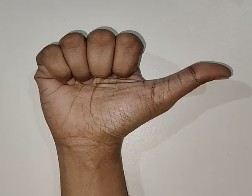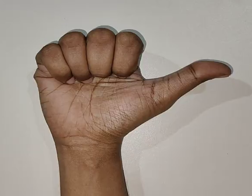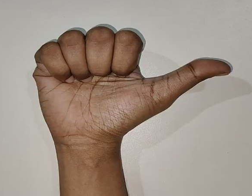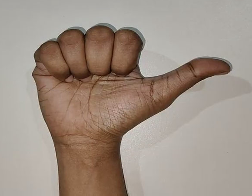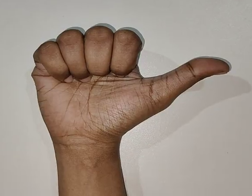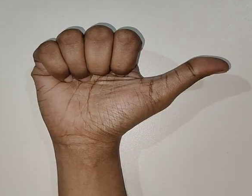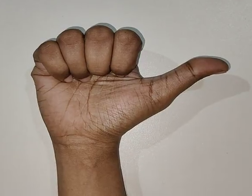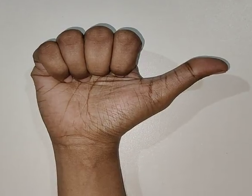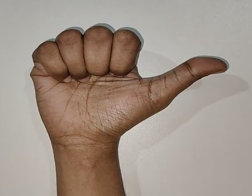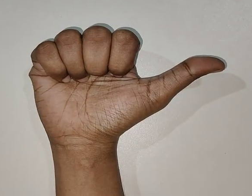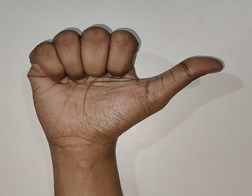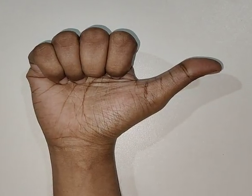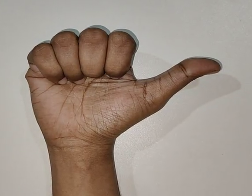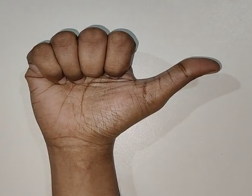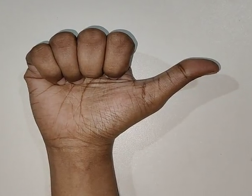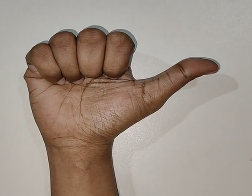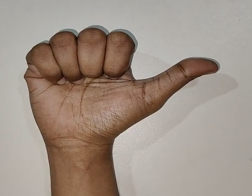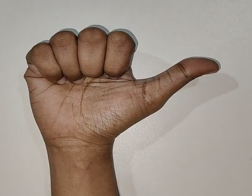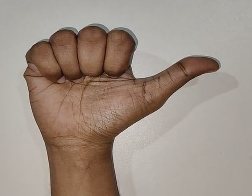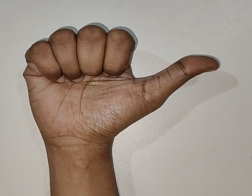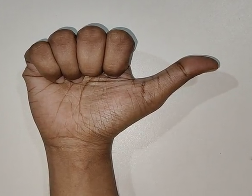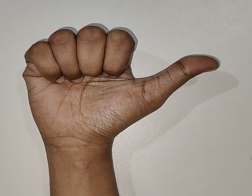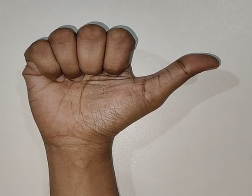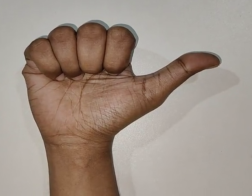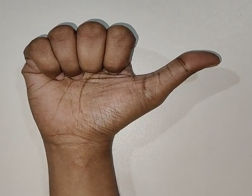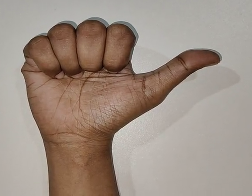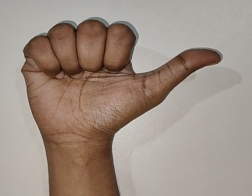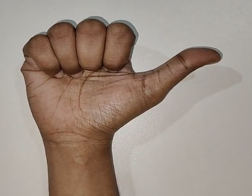എ